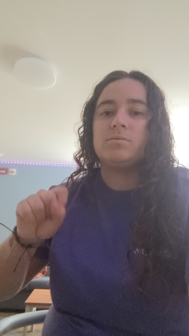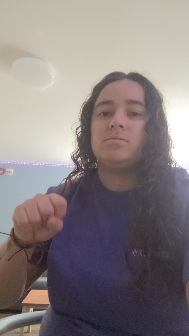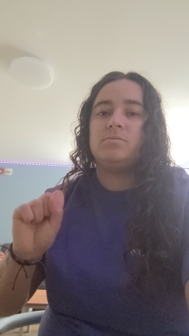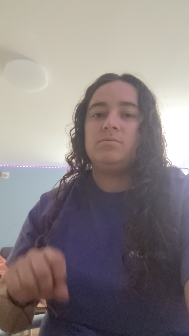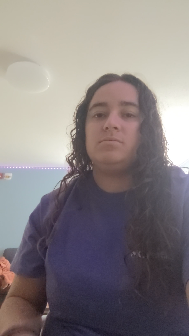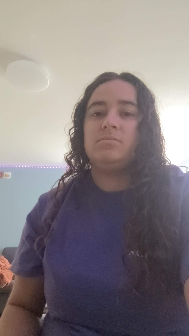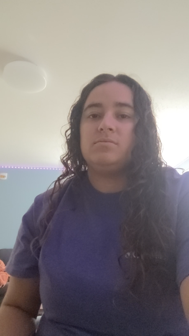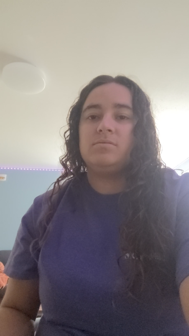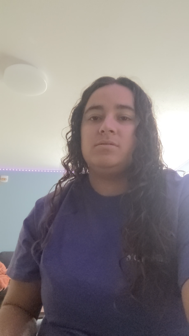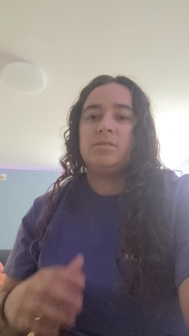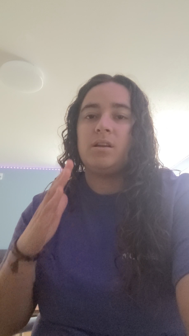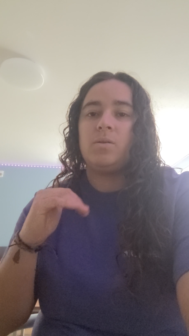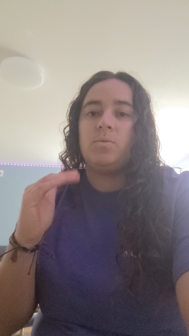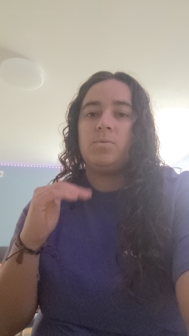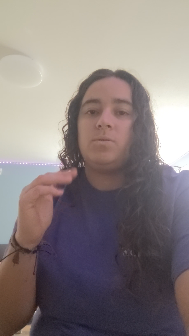downtown